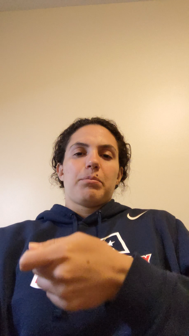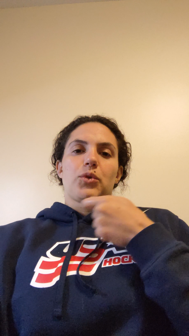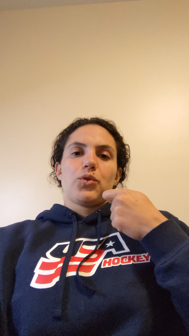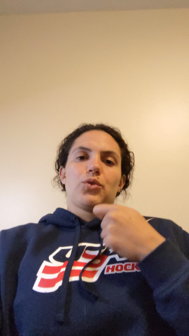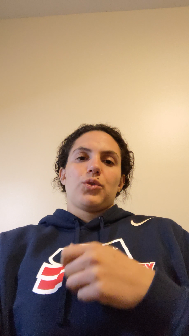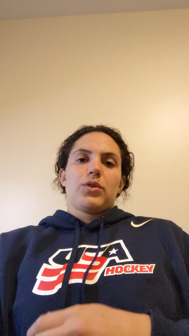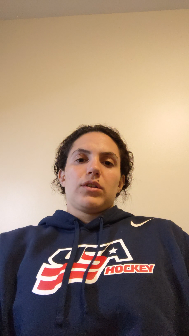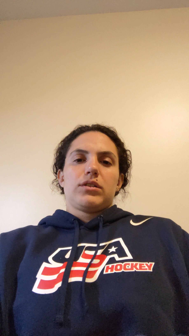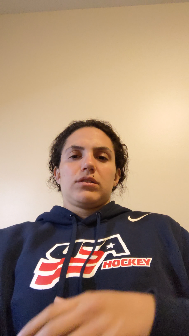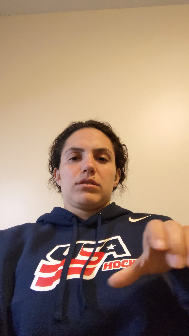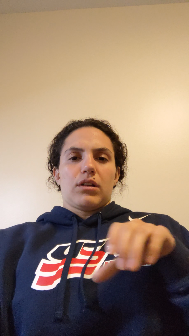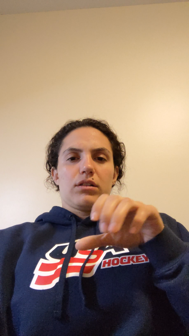does